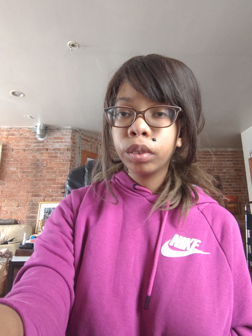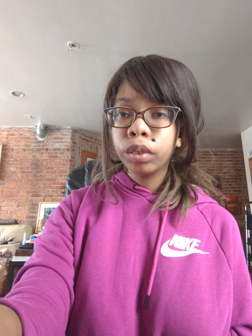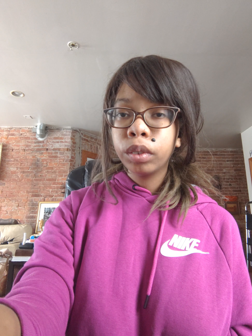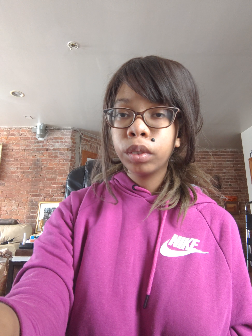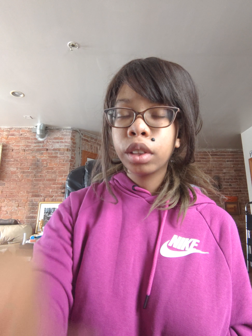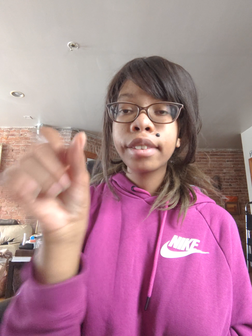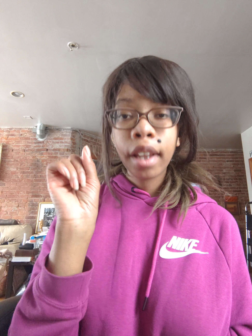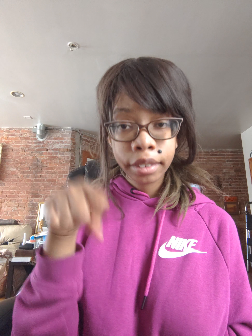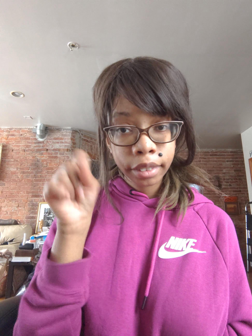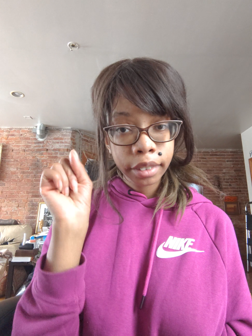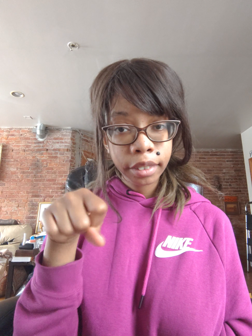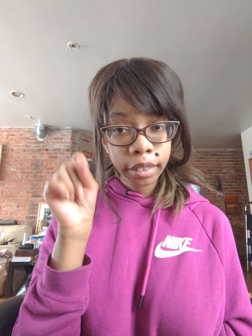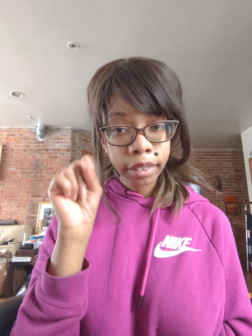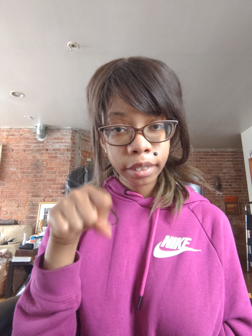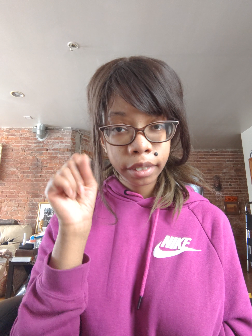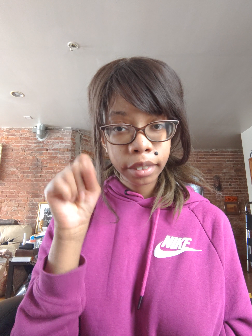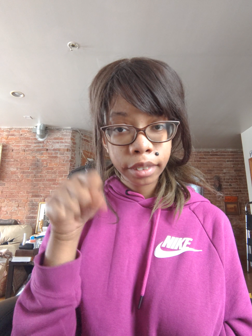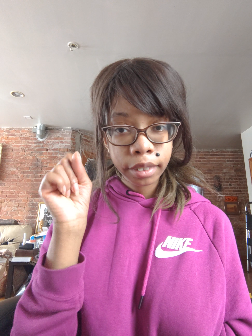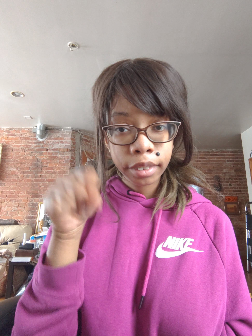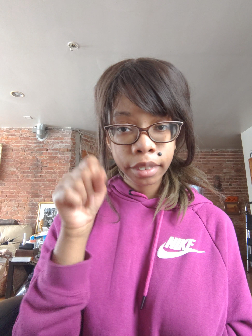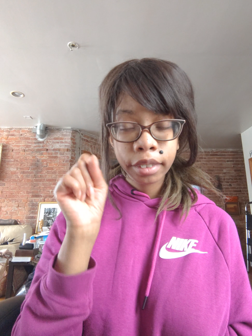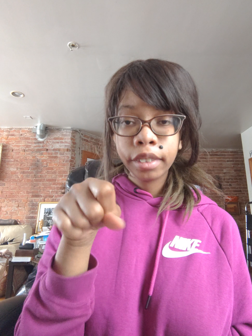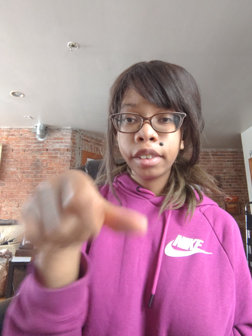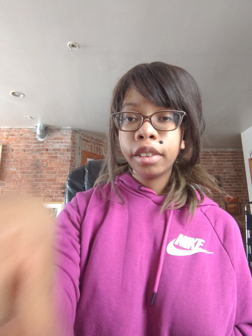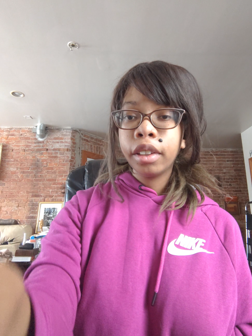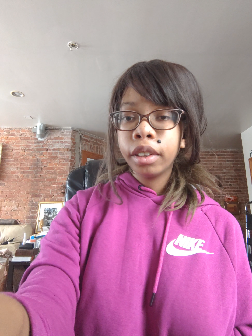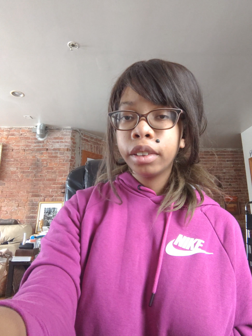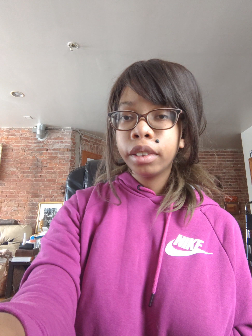yes